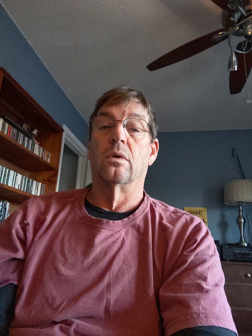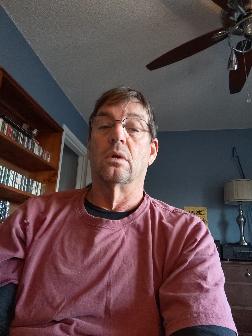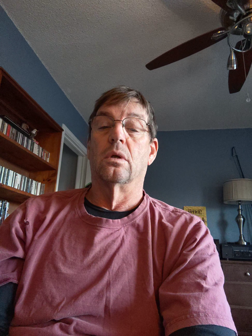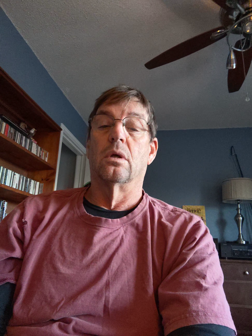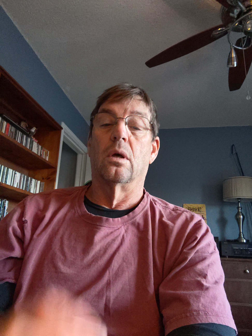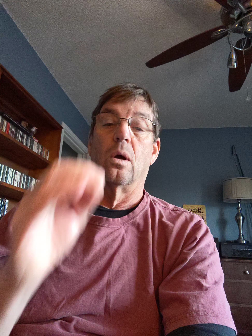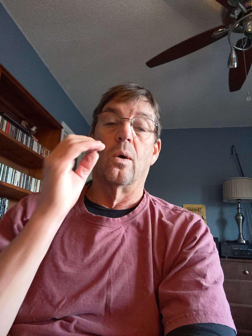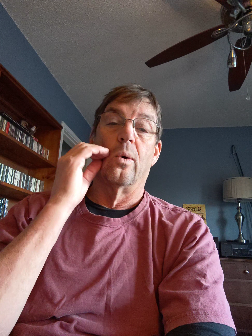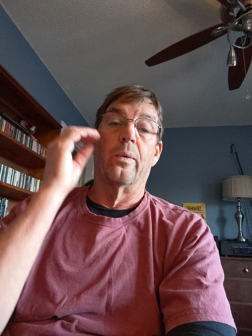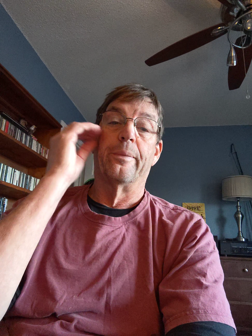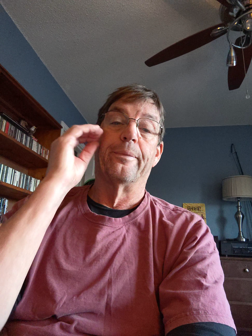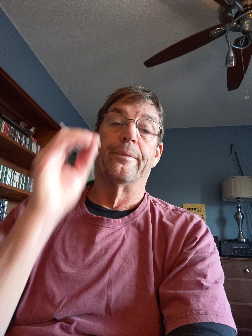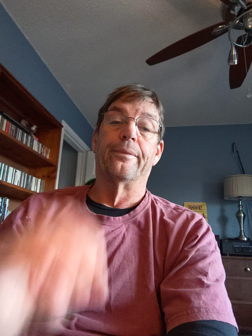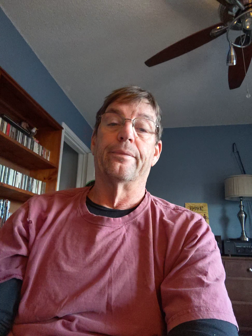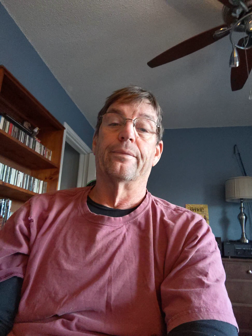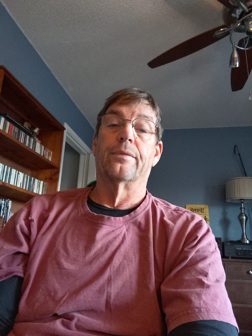home